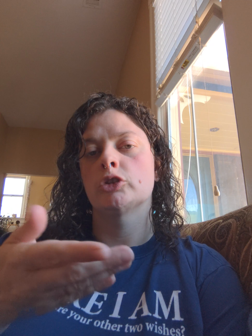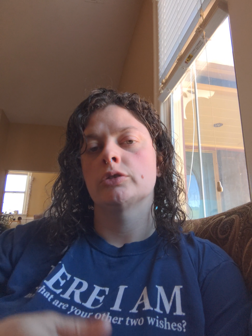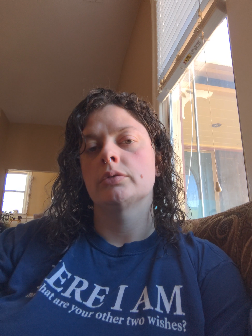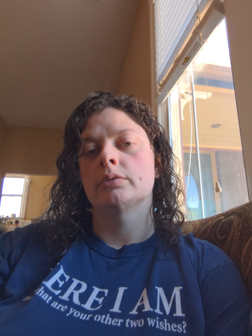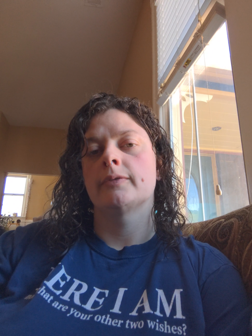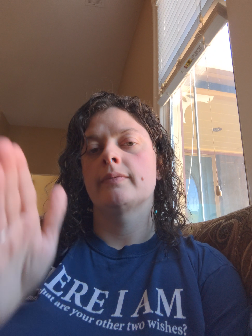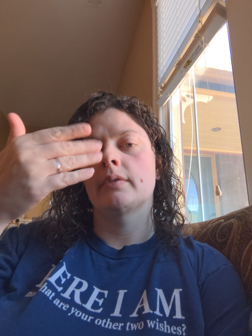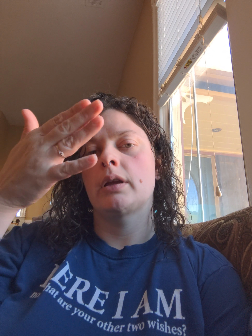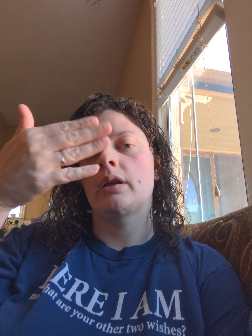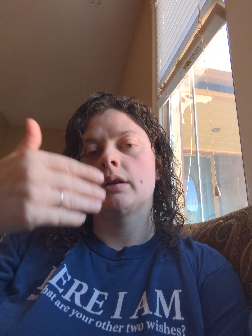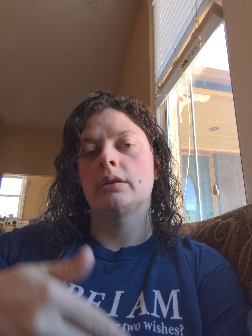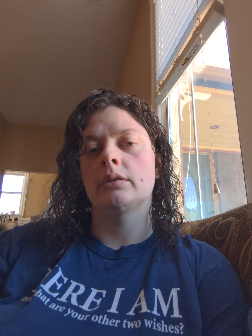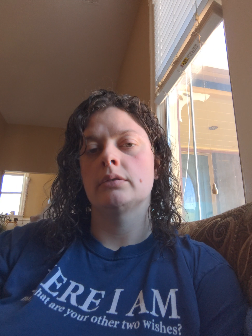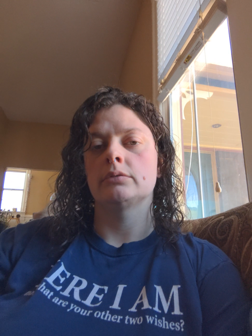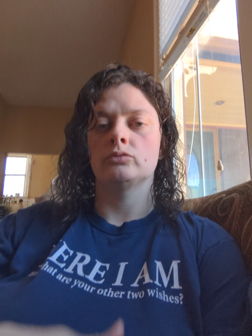flag